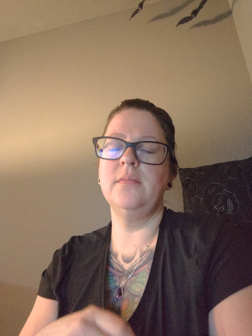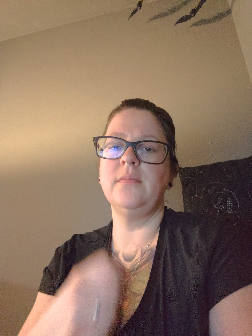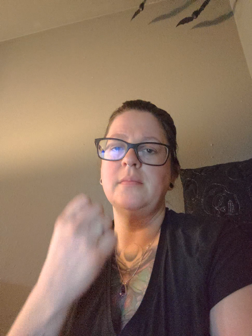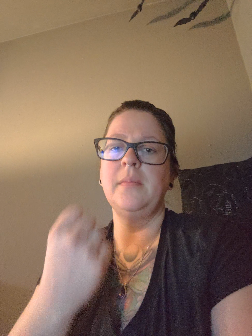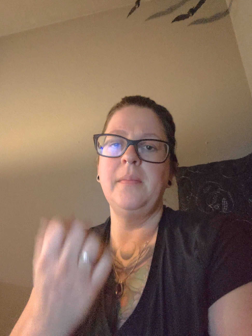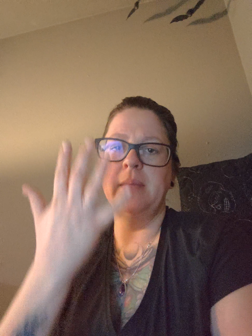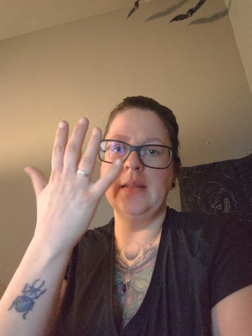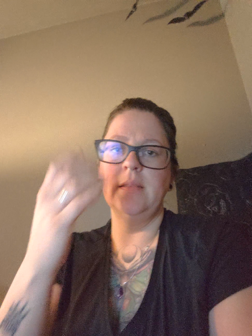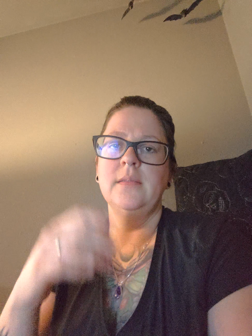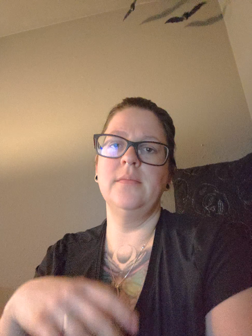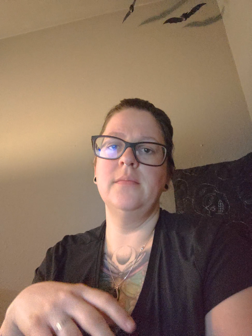mitten